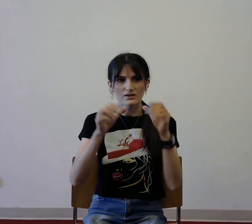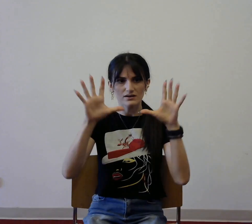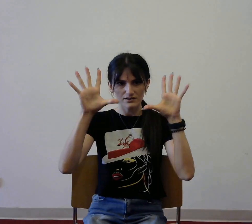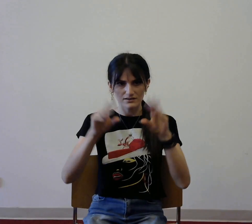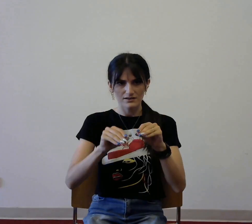söndurə